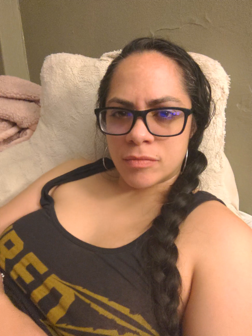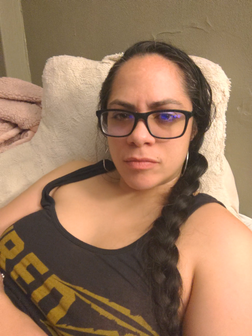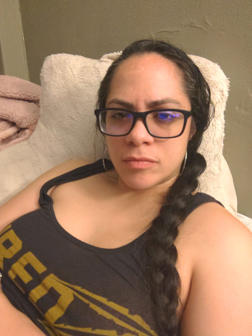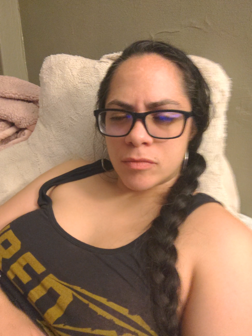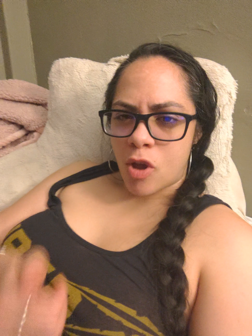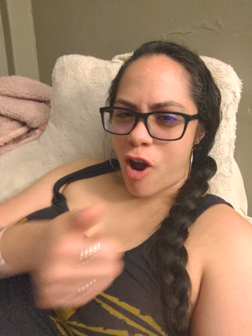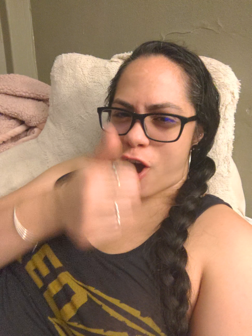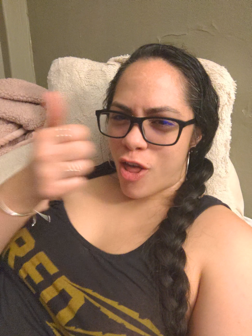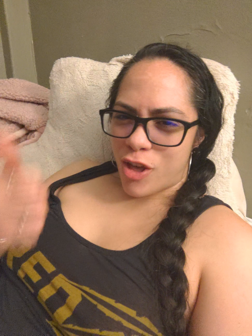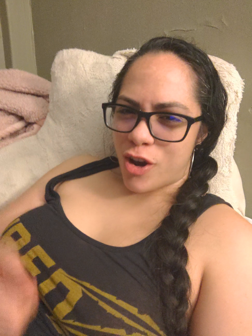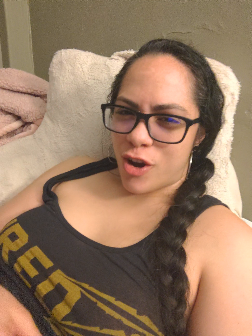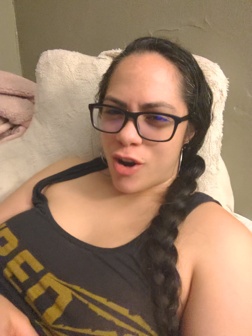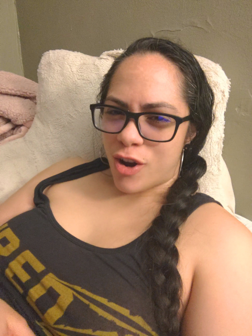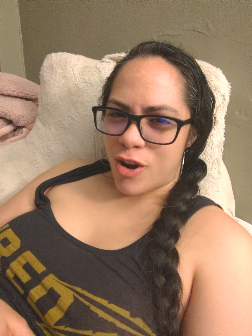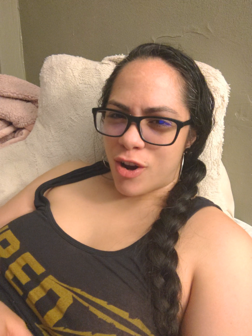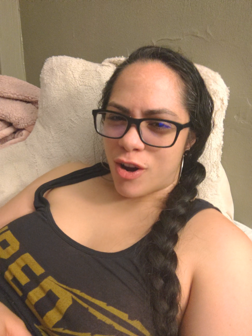another